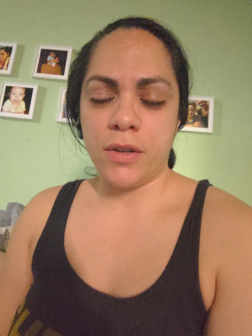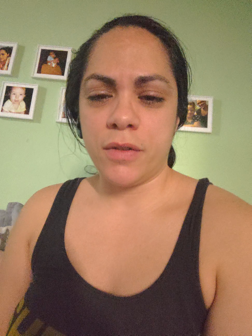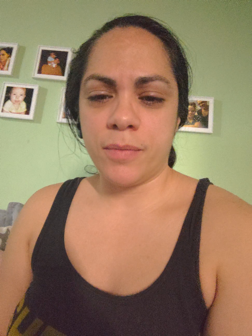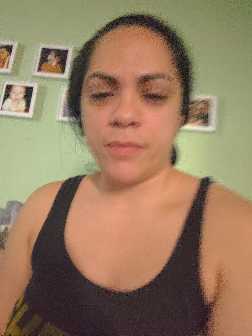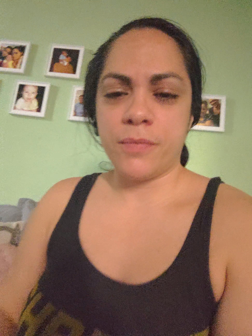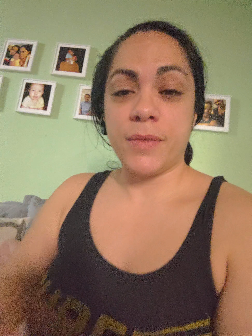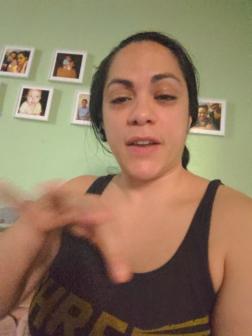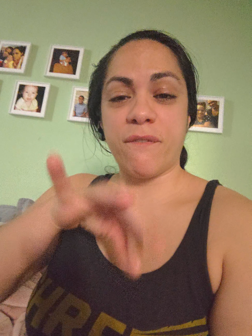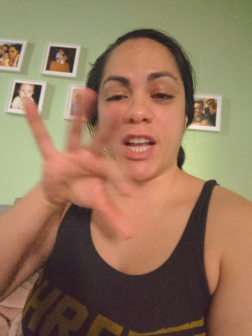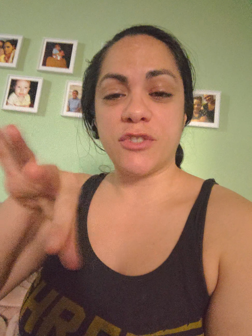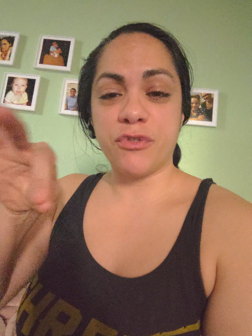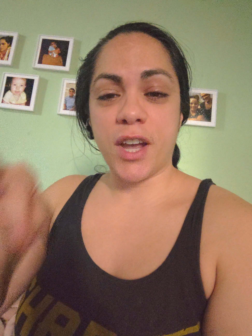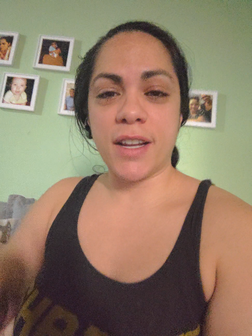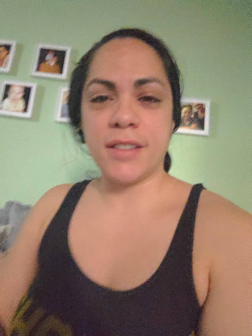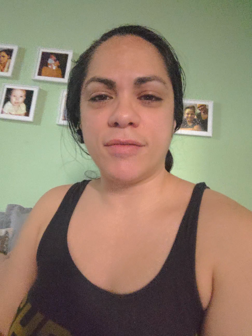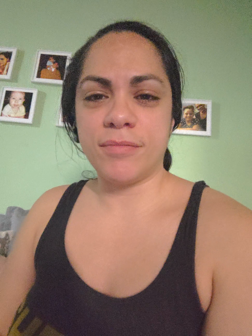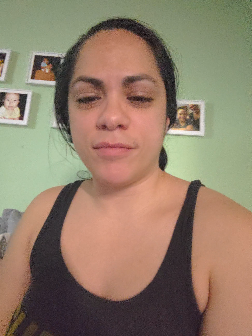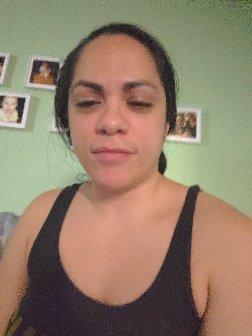french fries